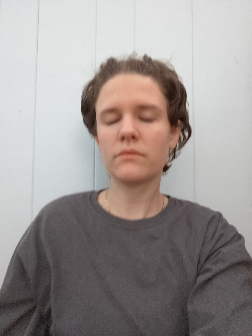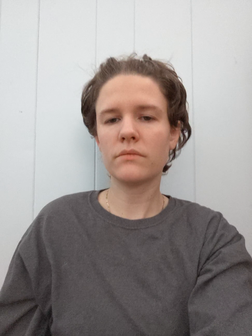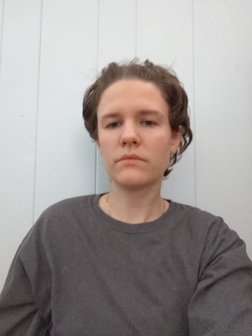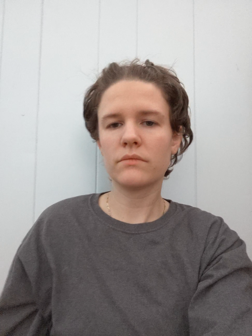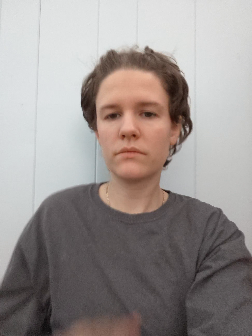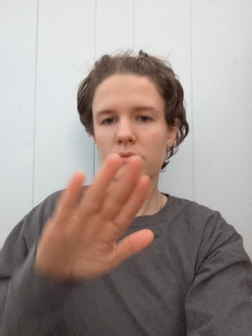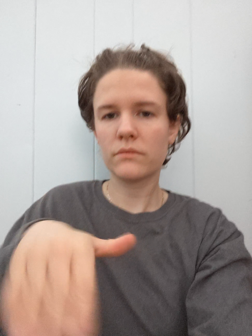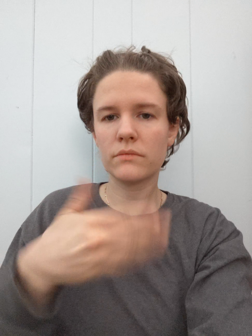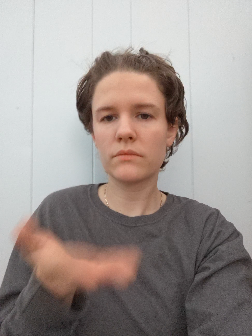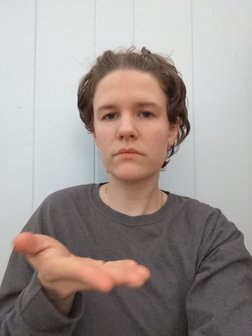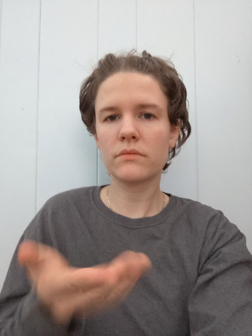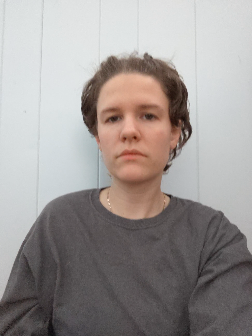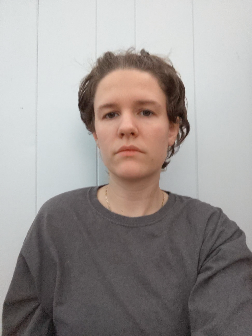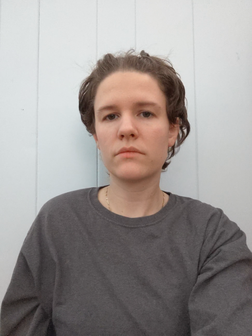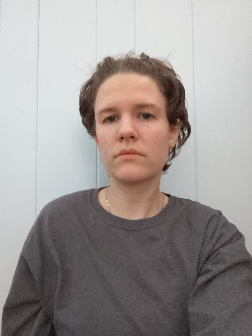all